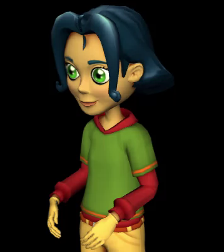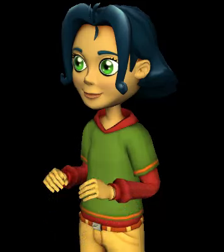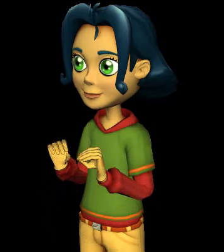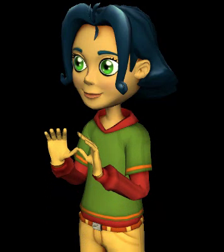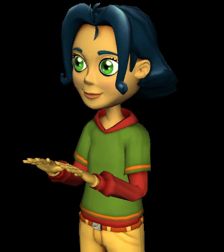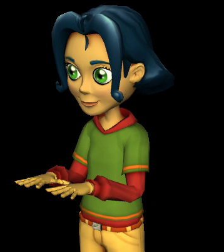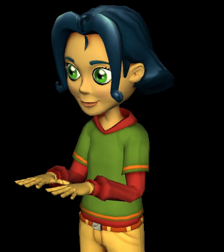يتخلى